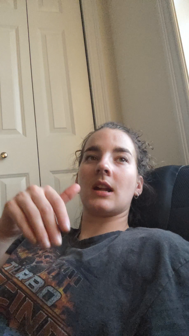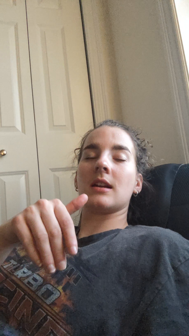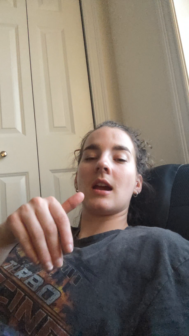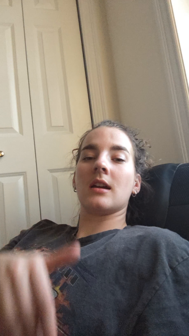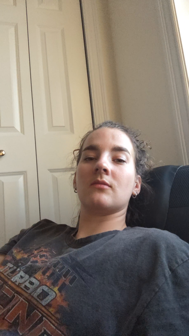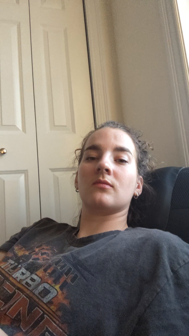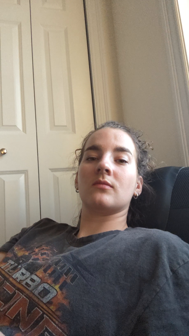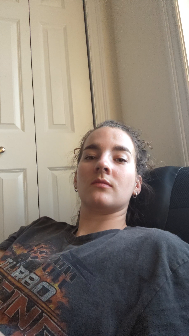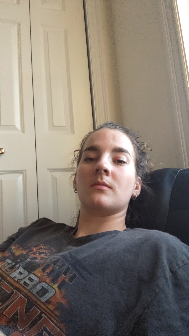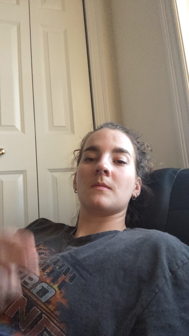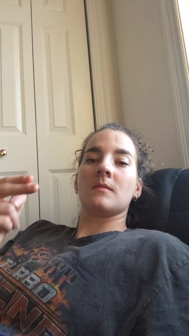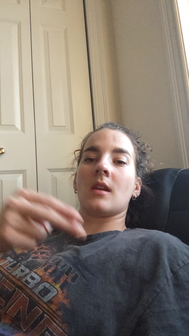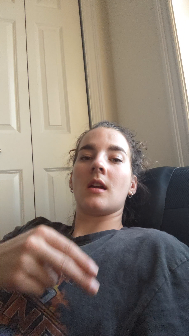belt